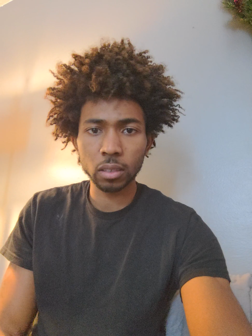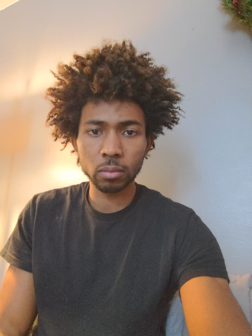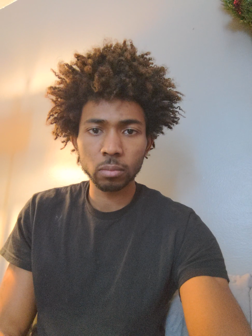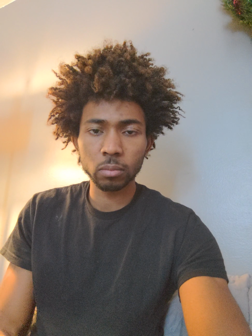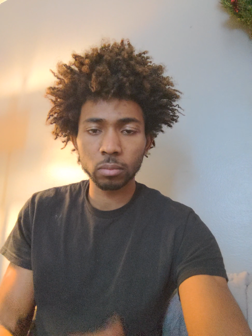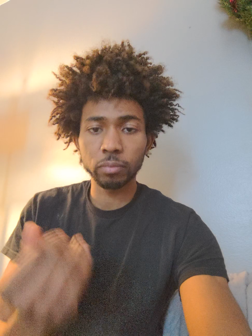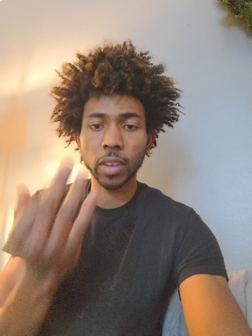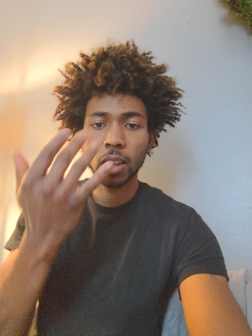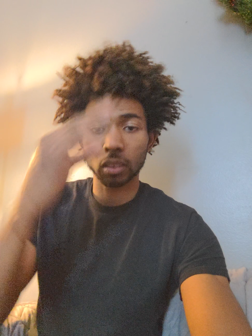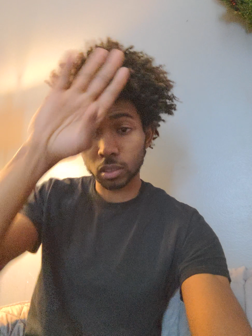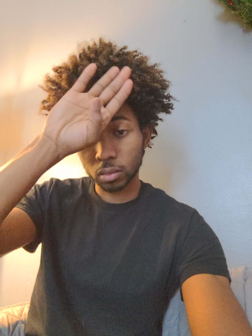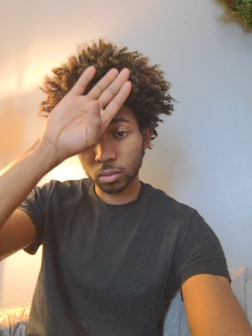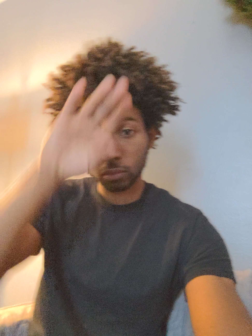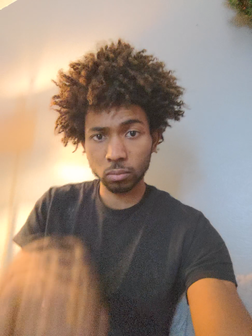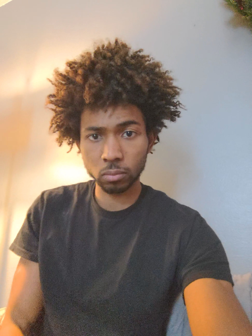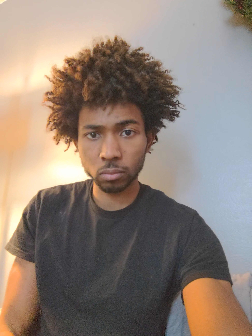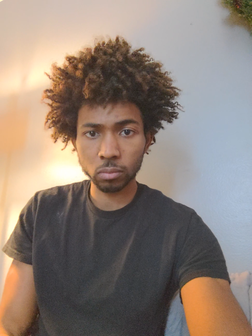fireman